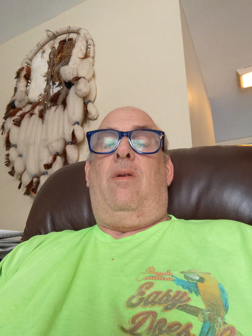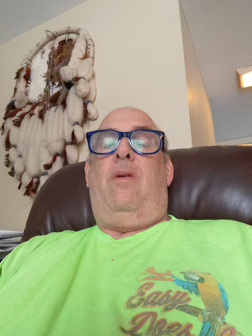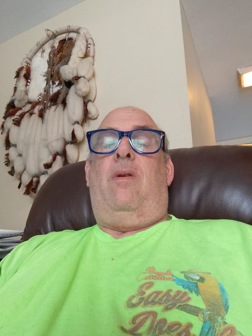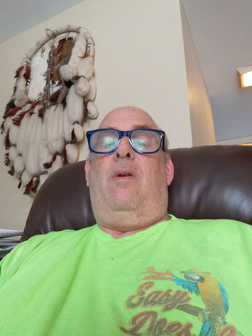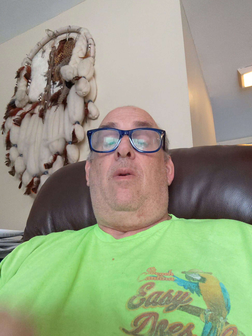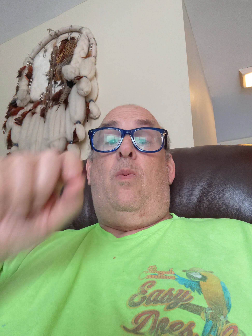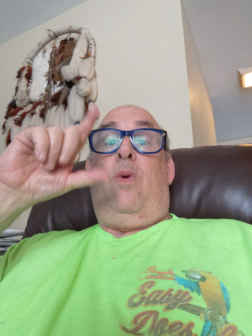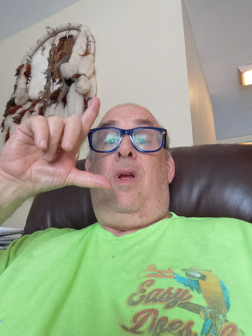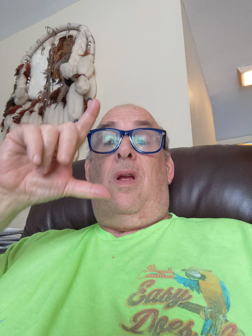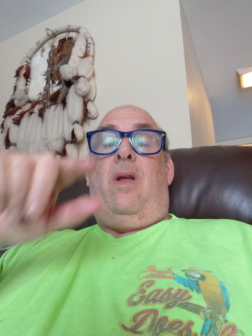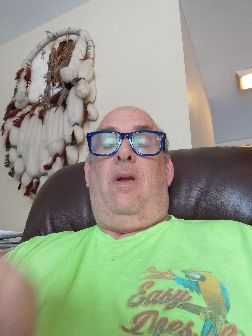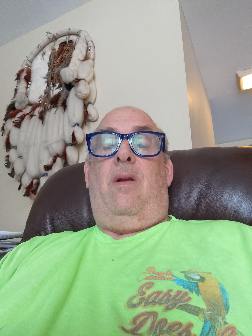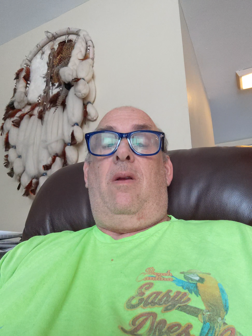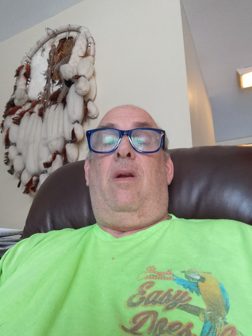wake